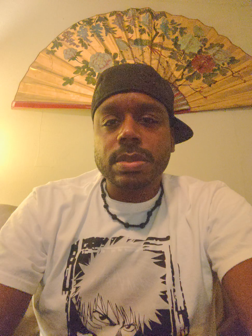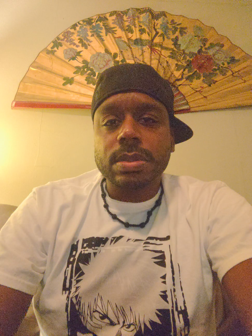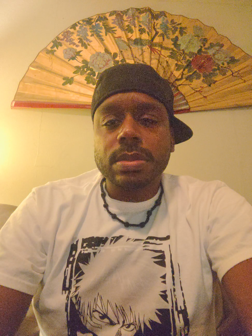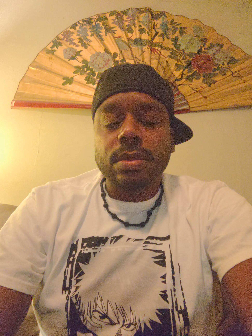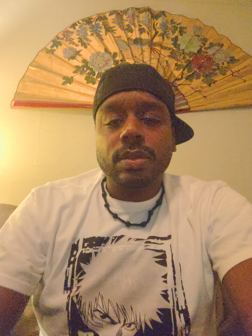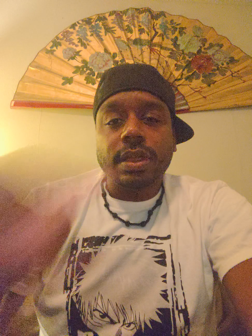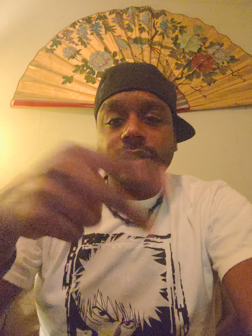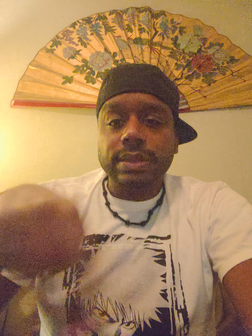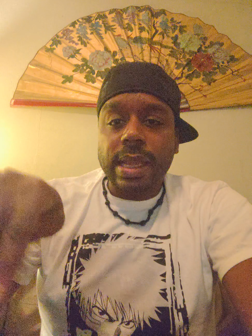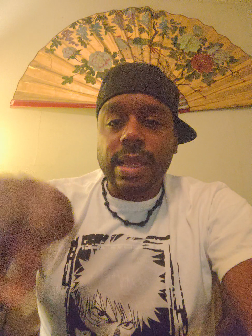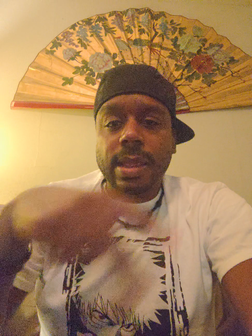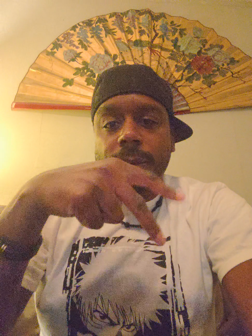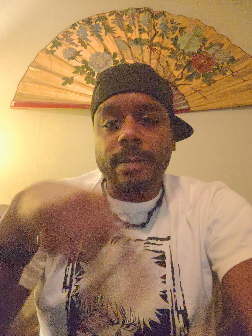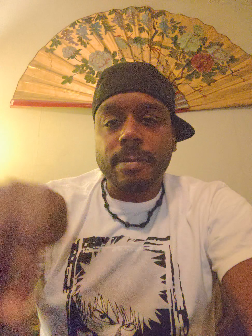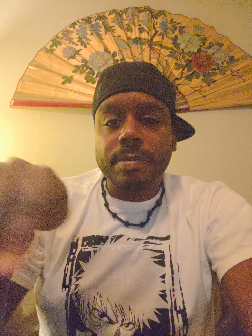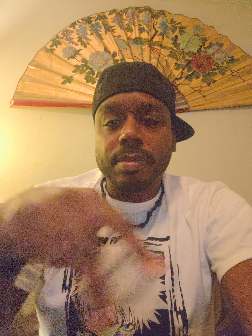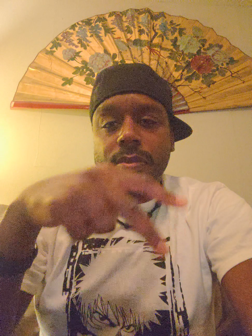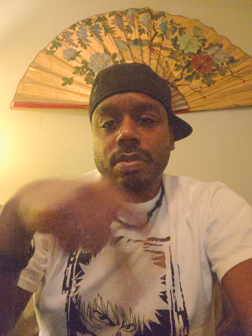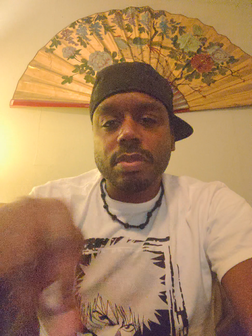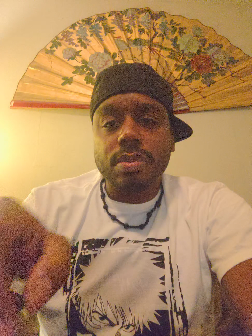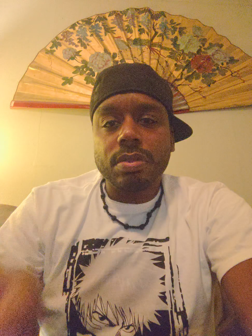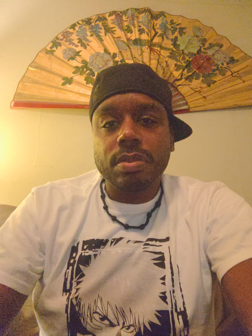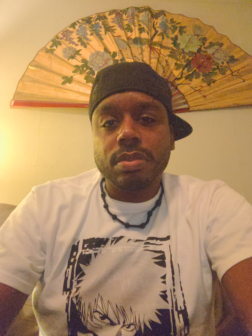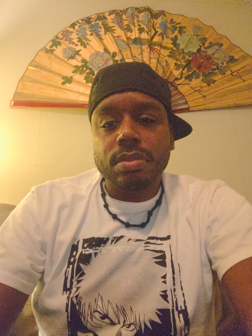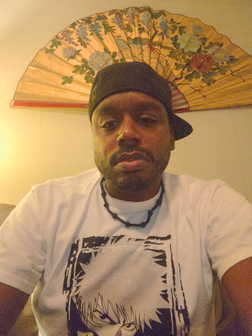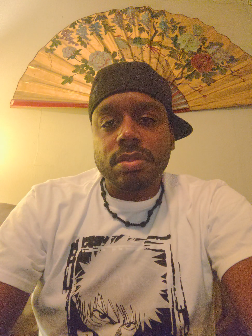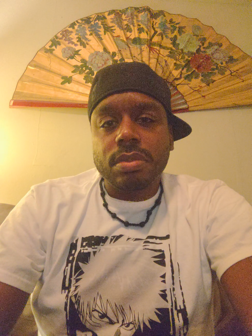dance